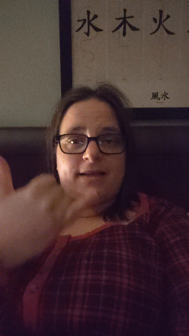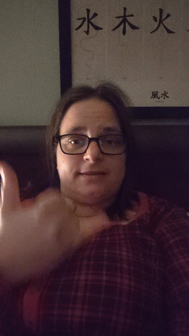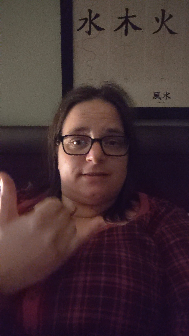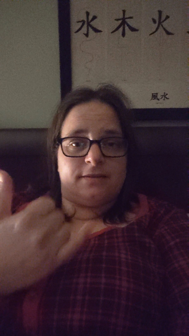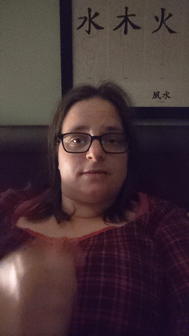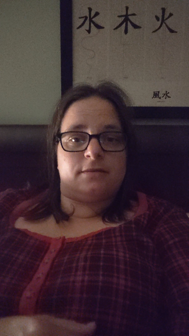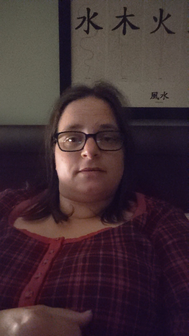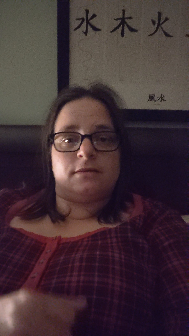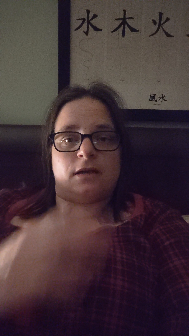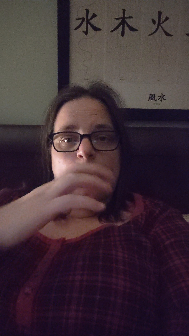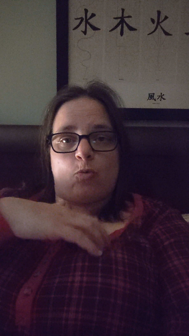grapes